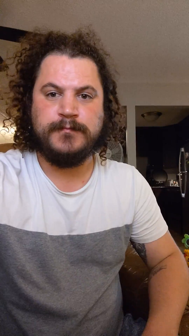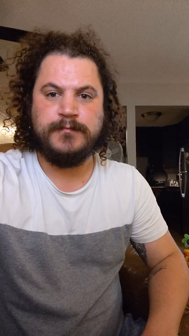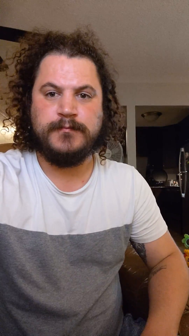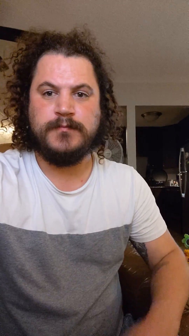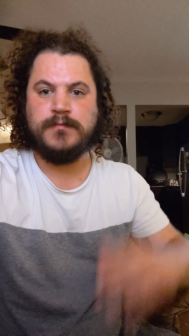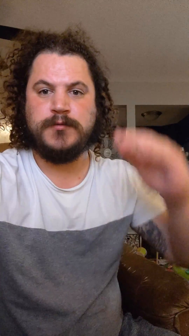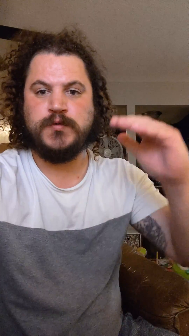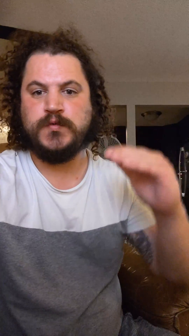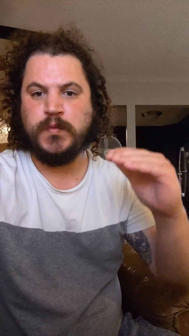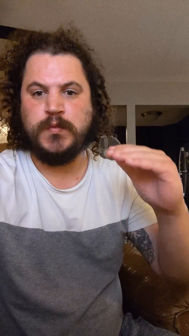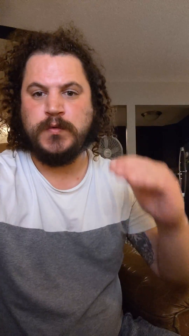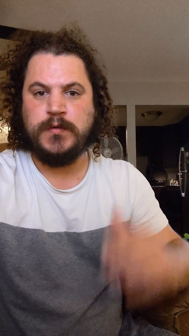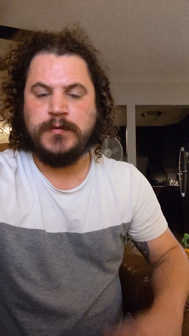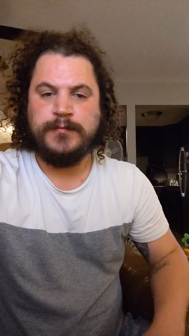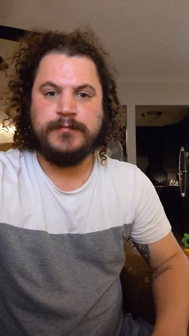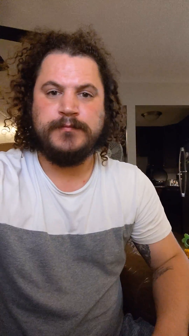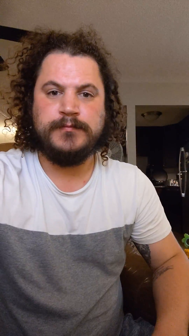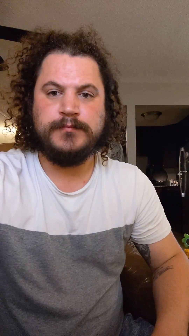short